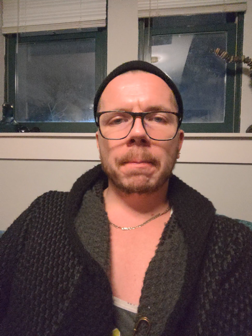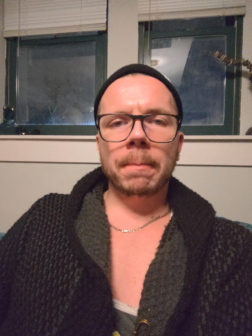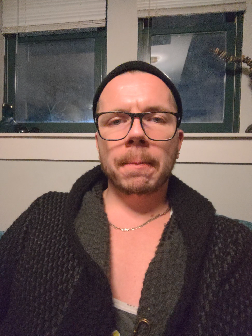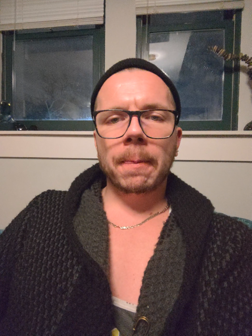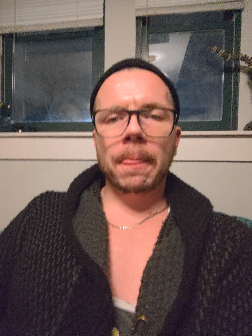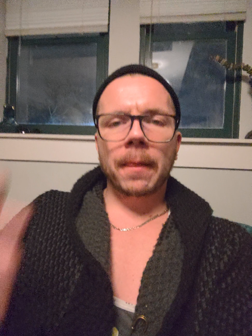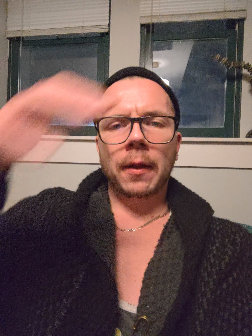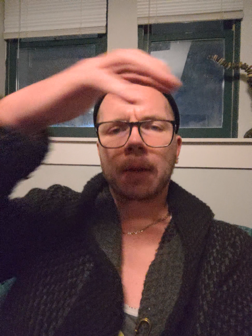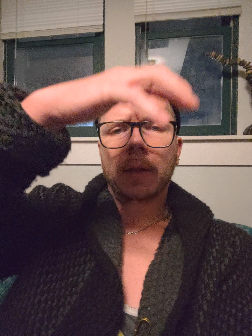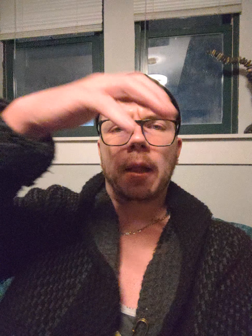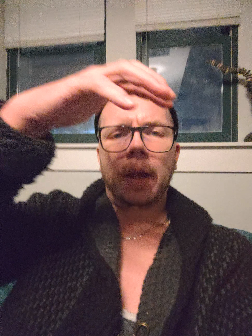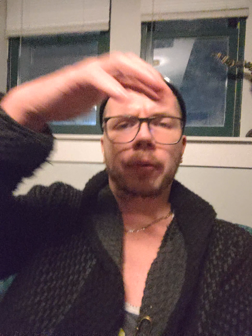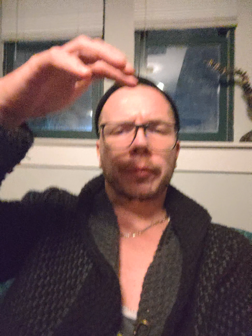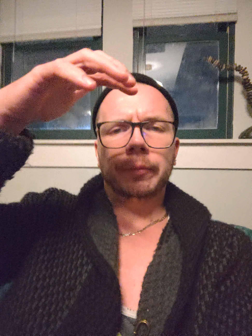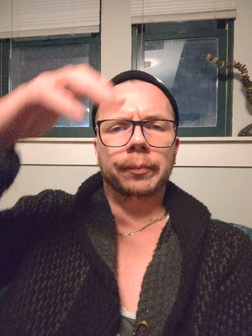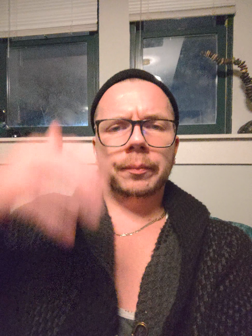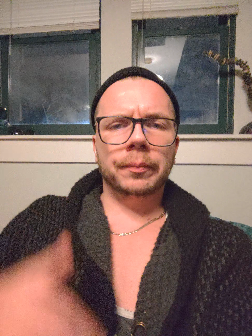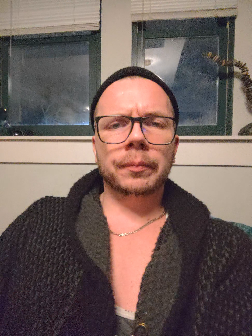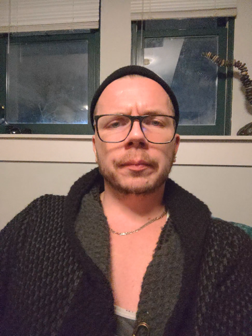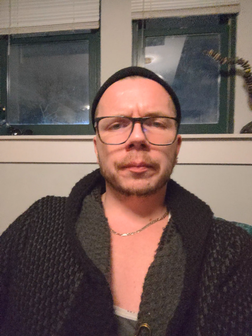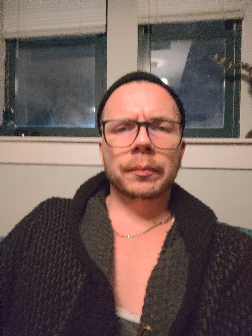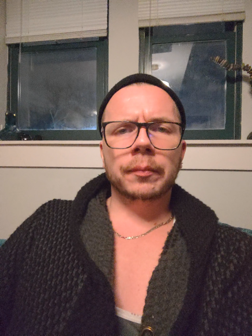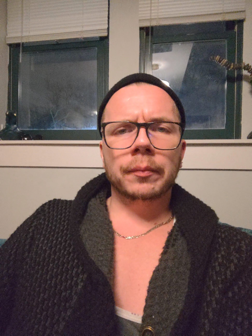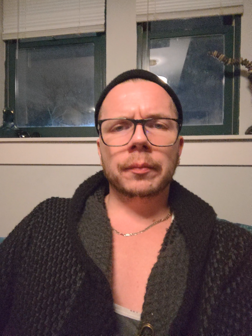cloud